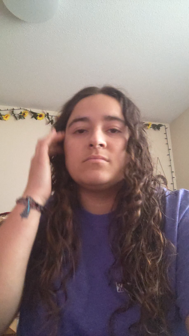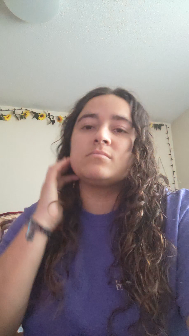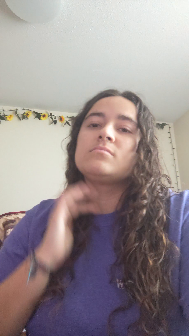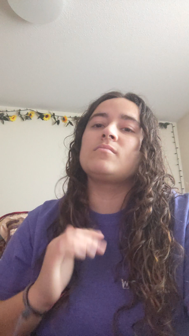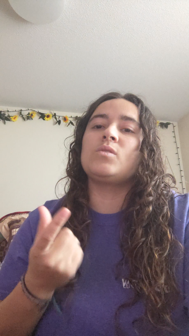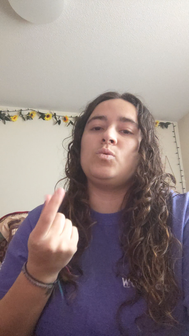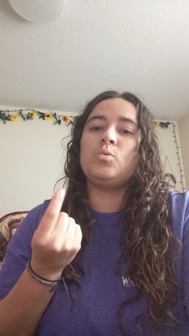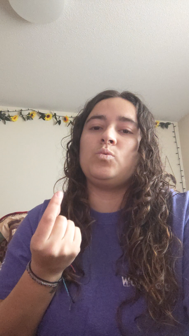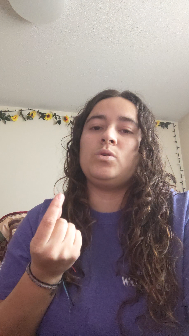do